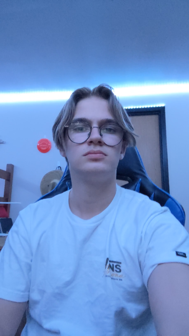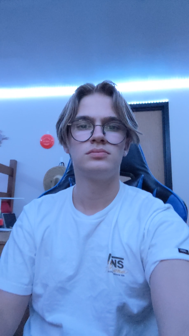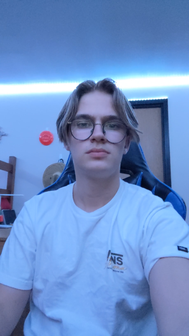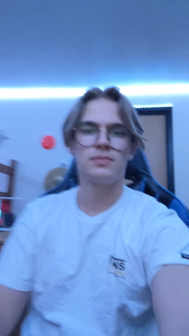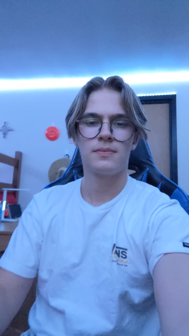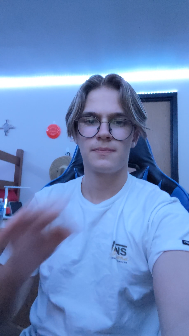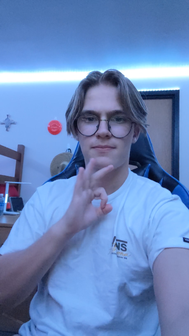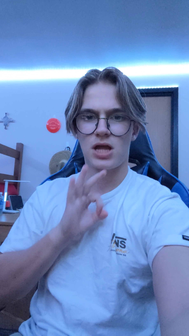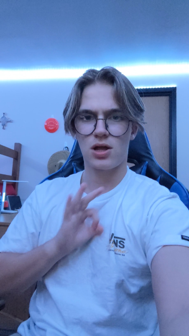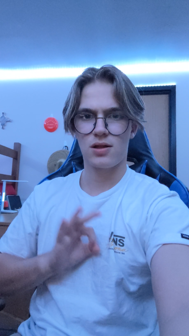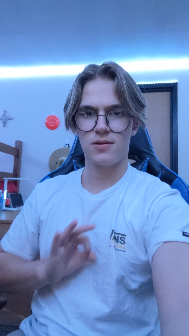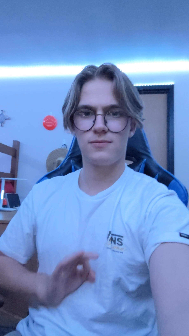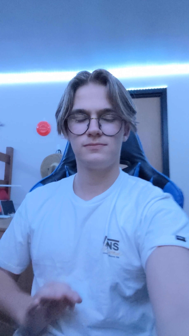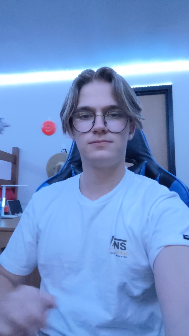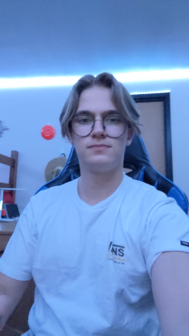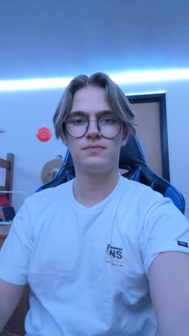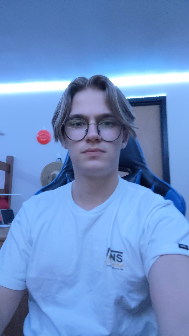button